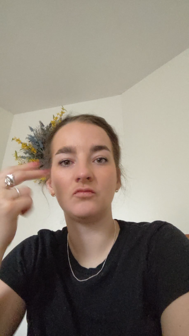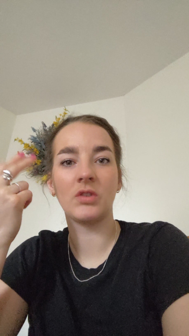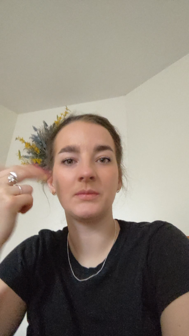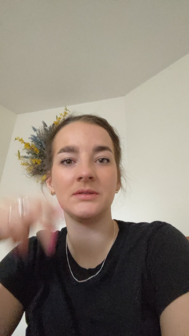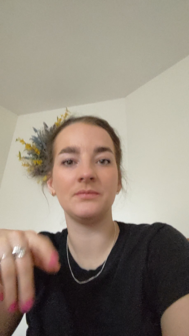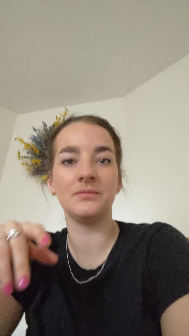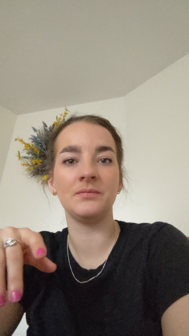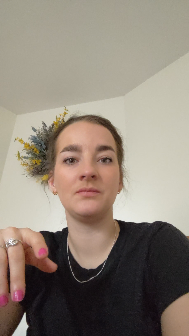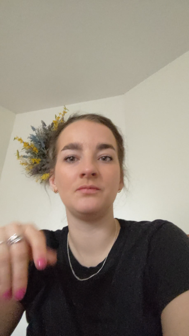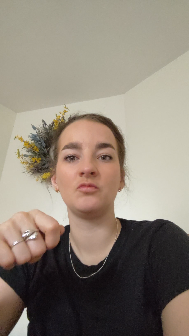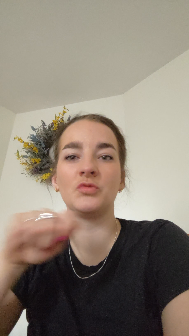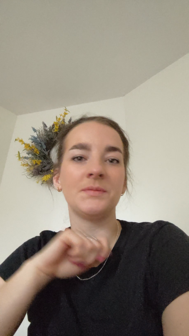rip